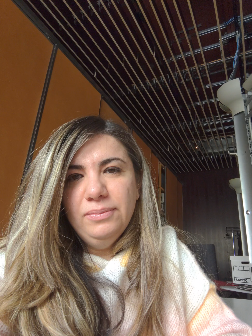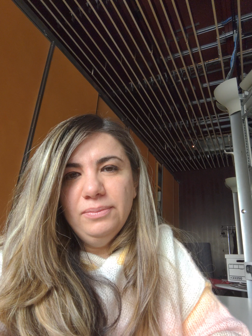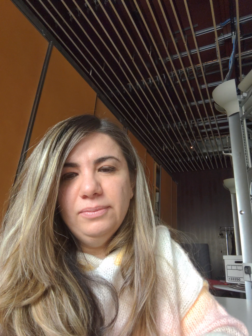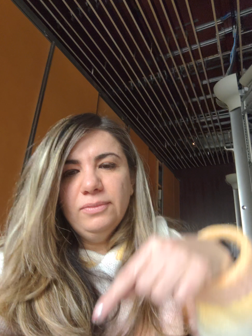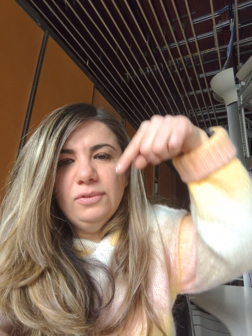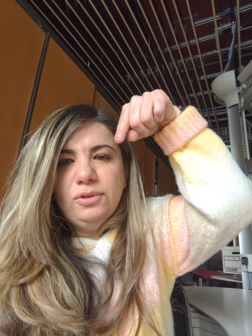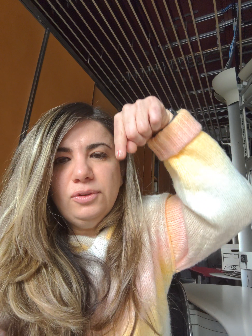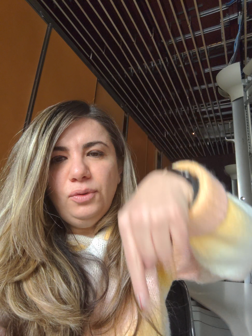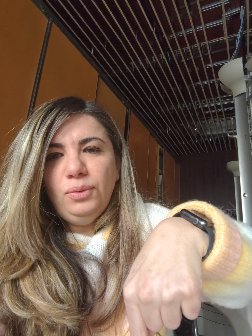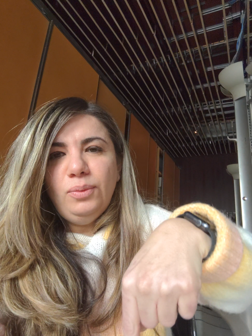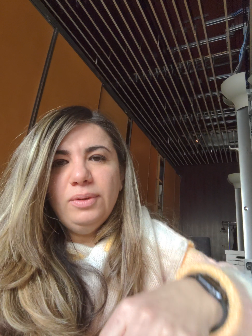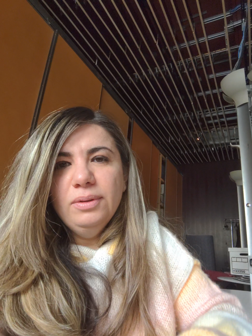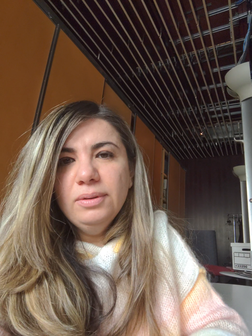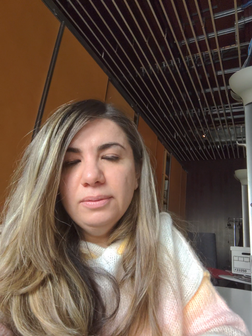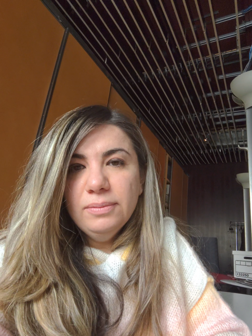down